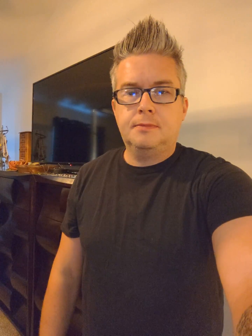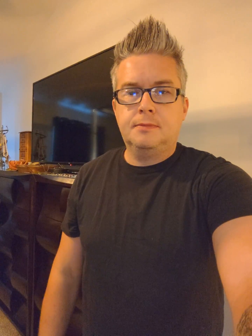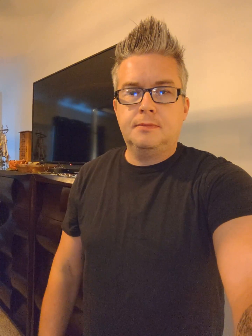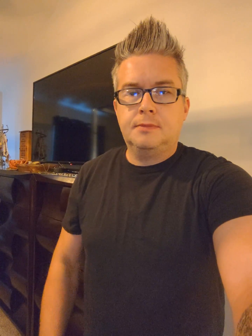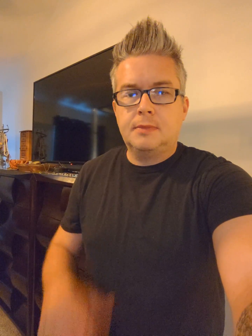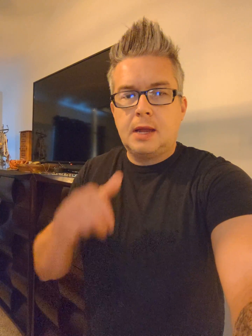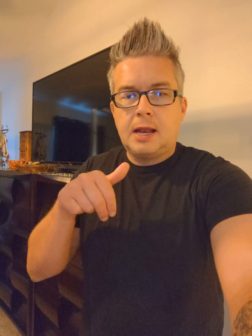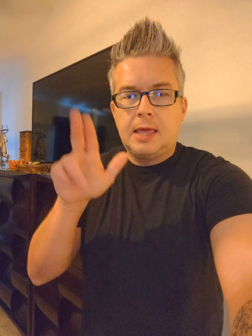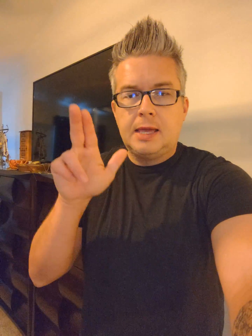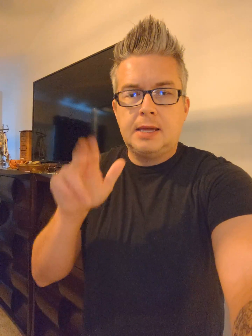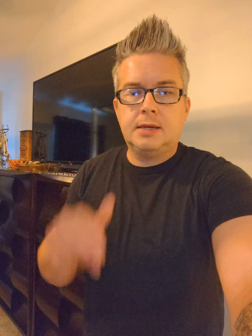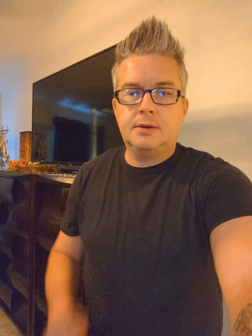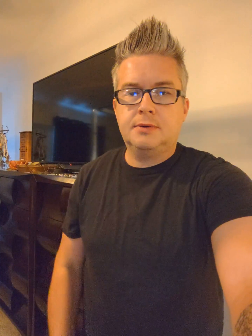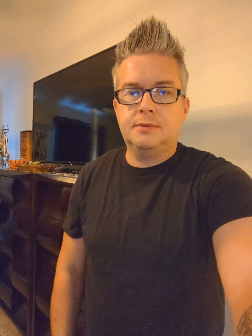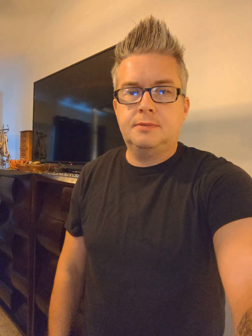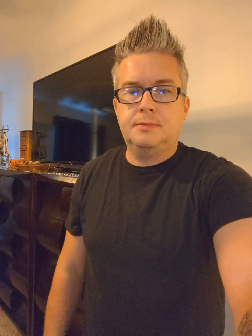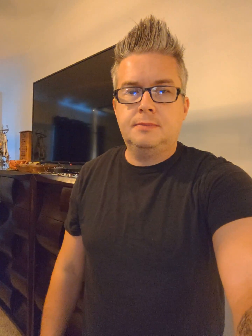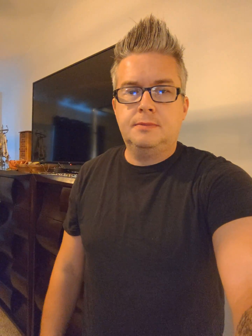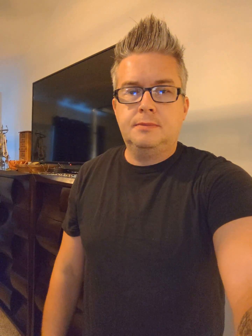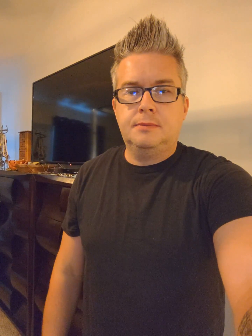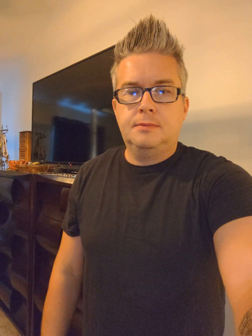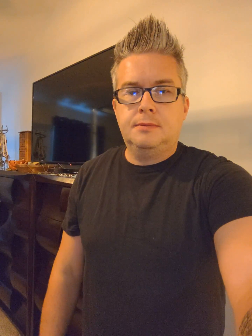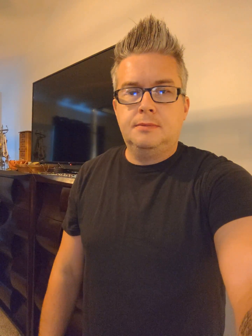lick